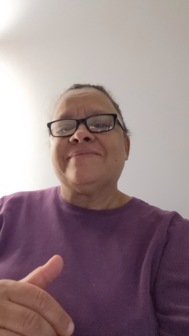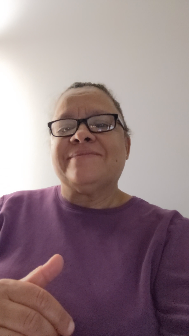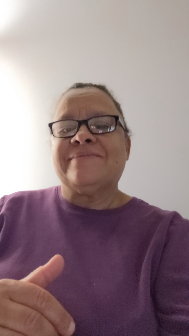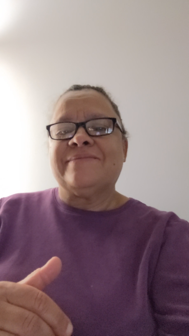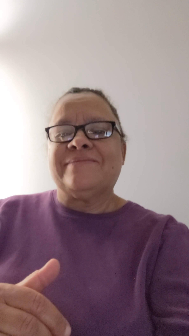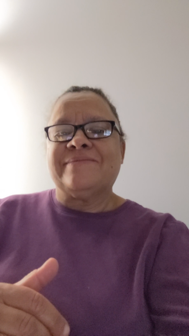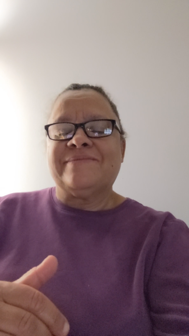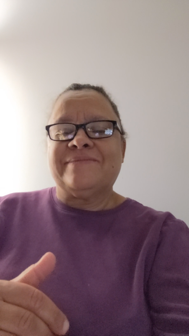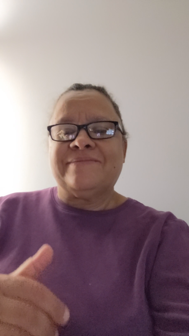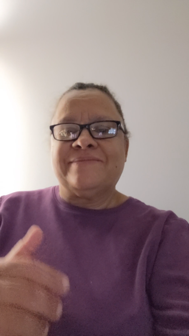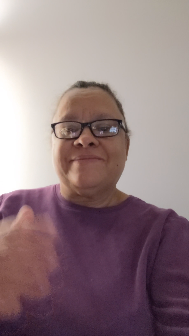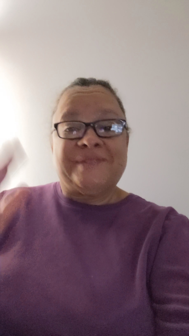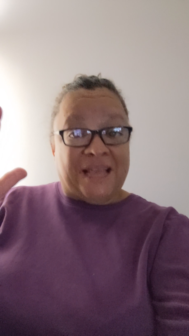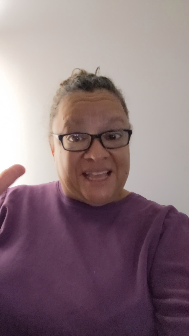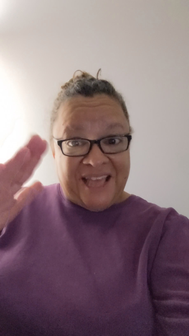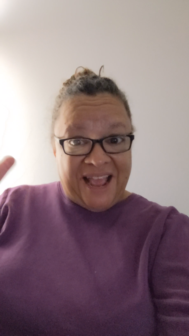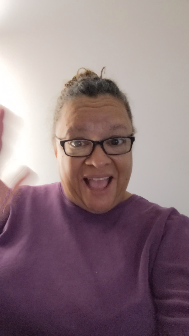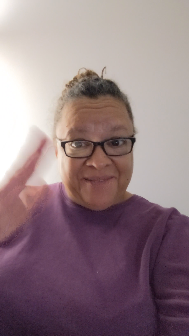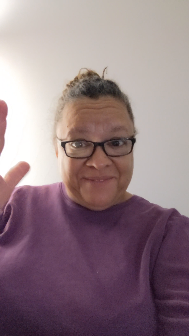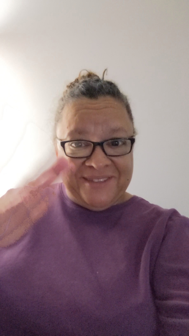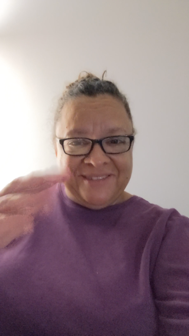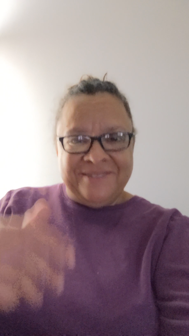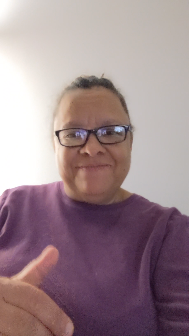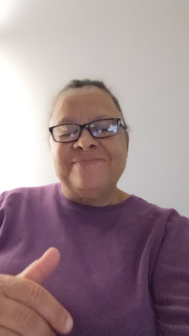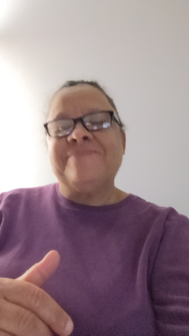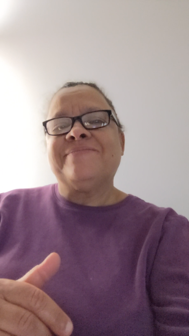clap